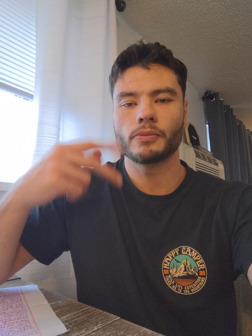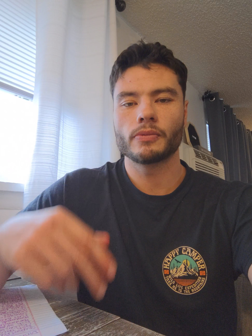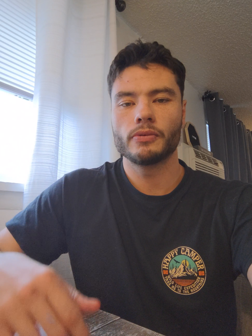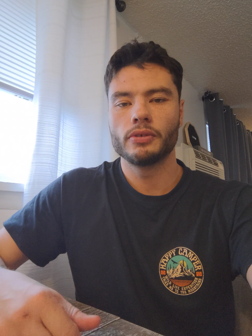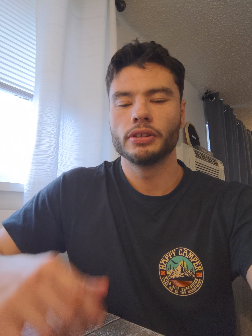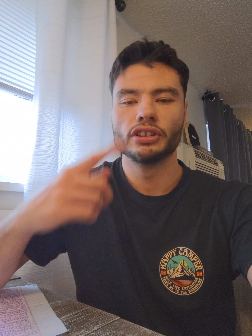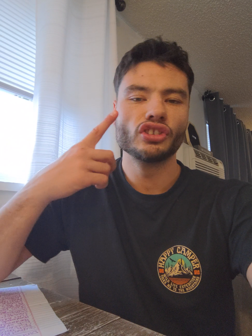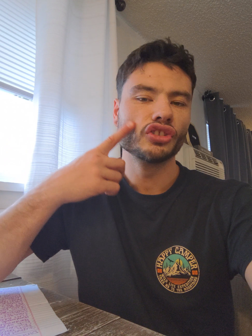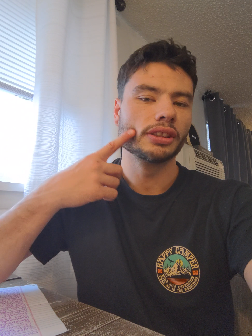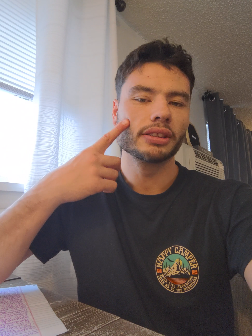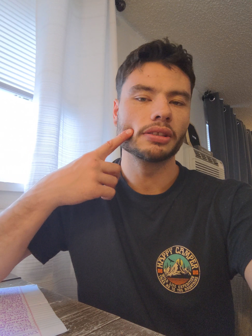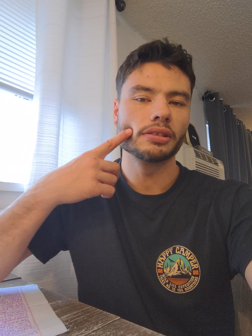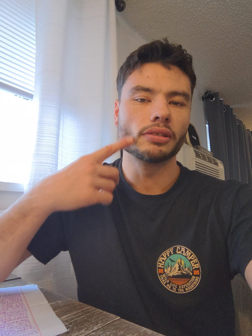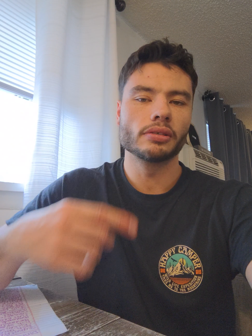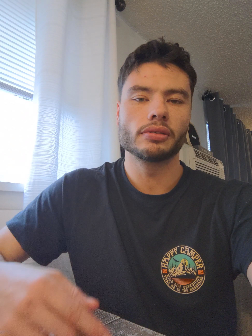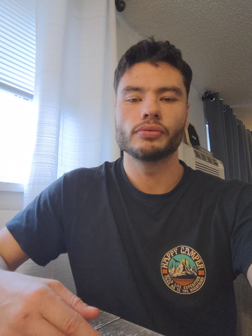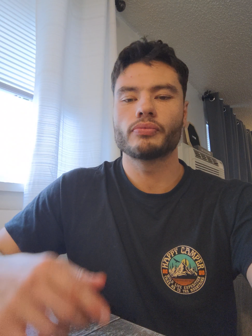cheek